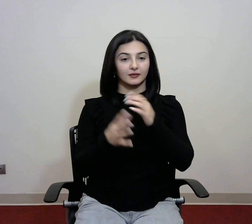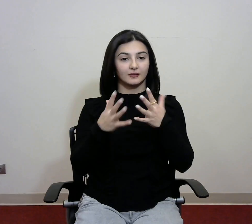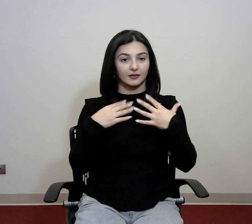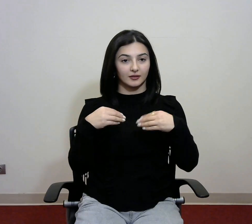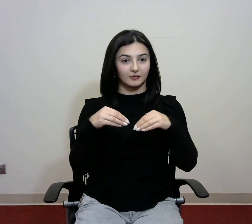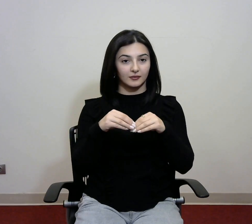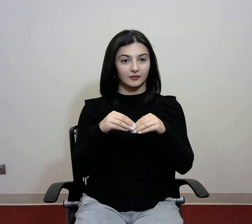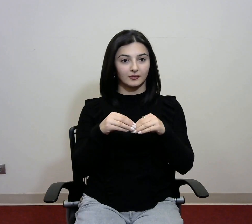ailə